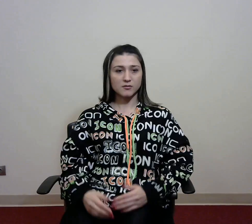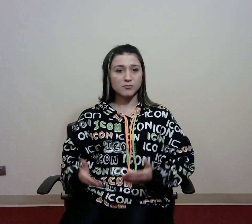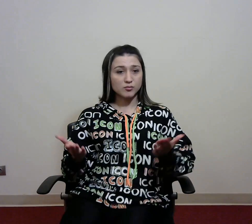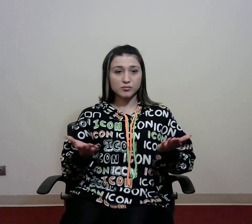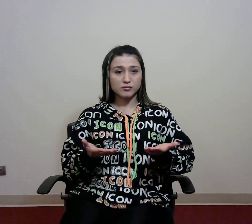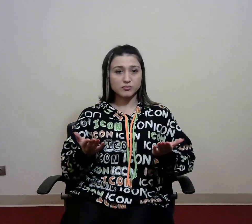hansı